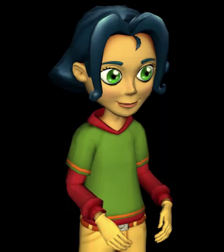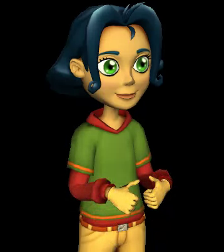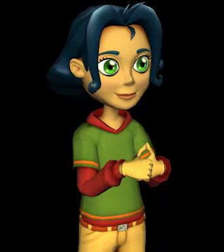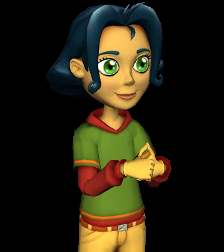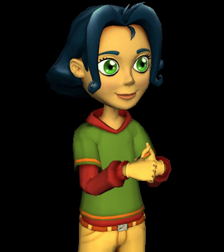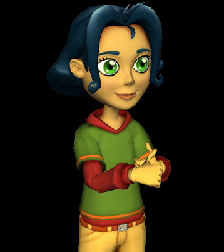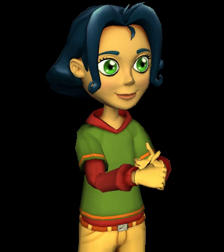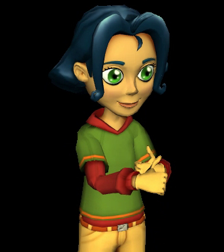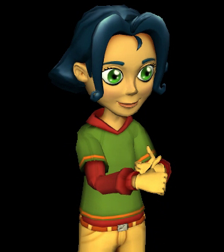مسافة